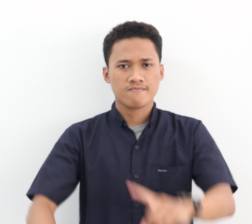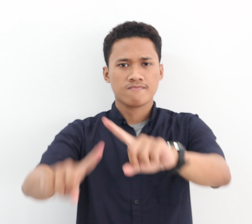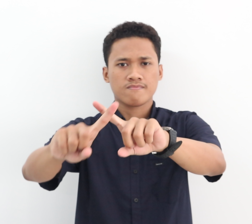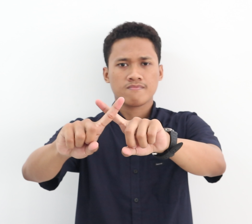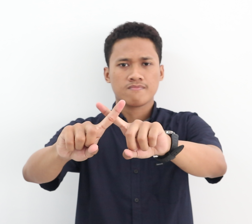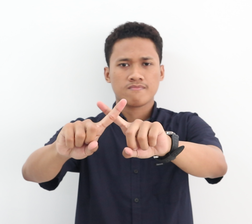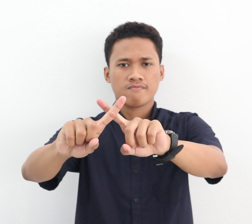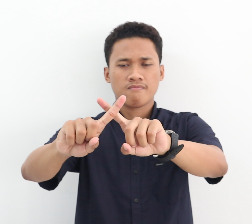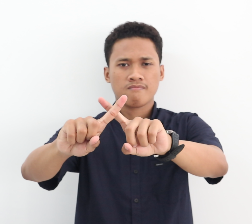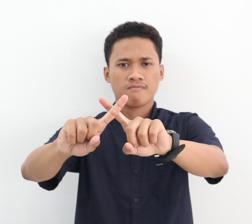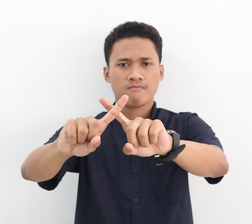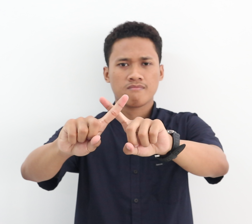X